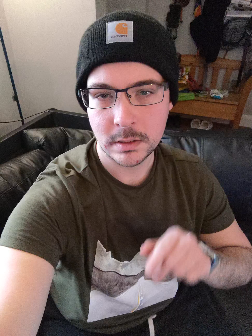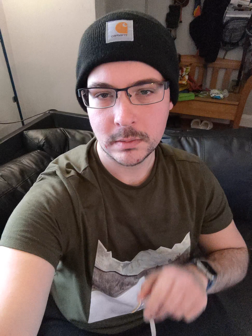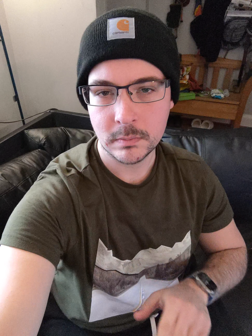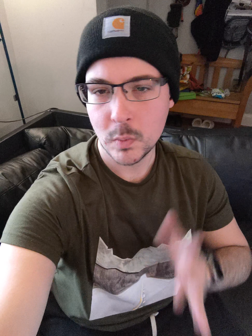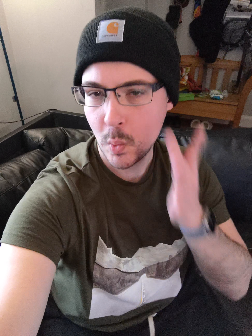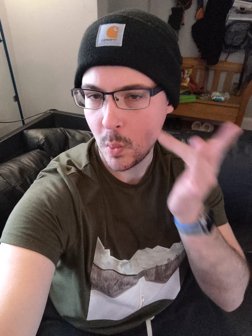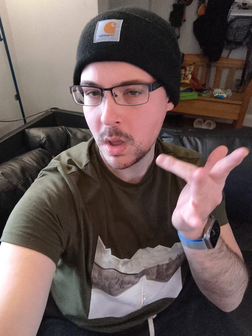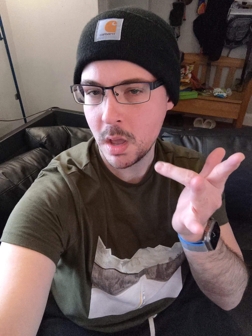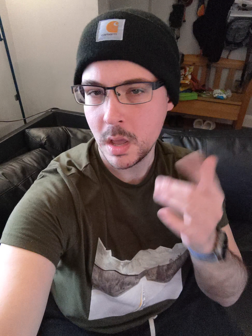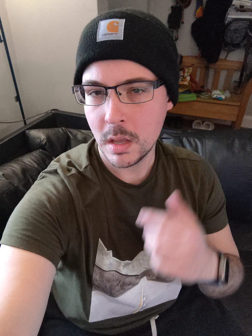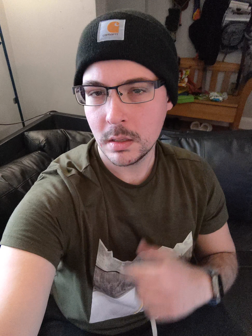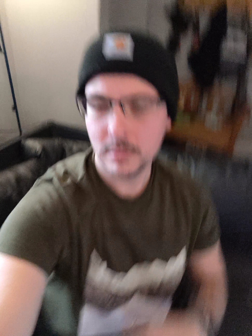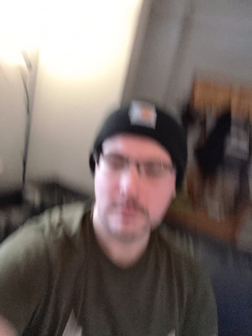why